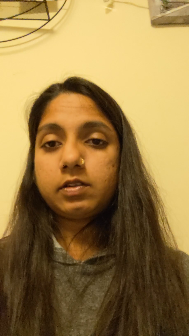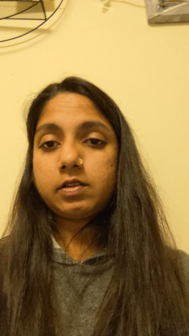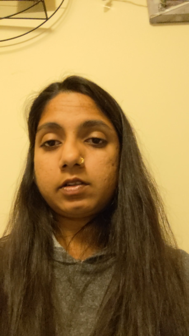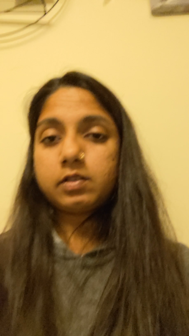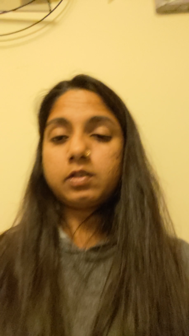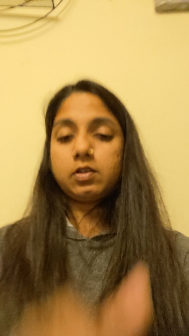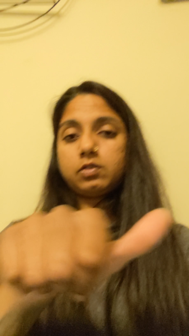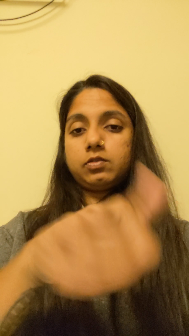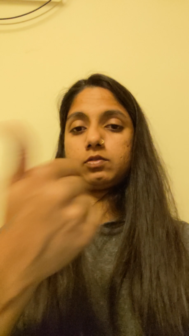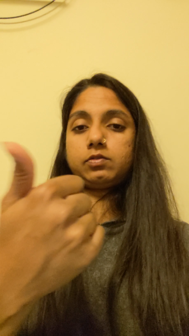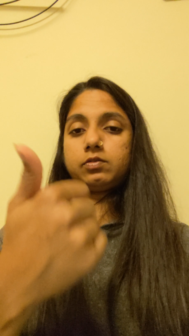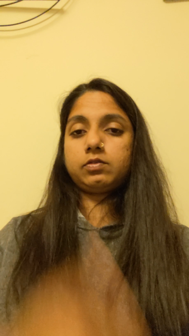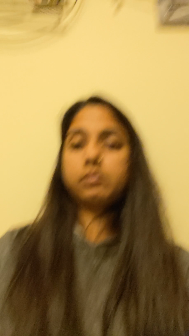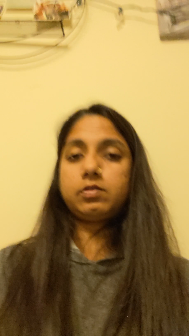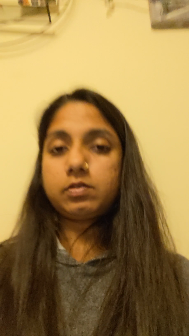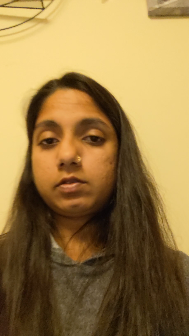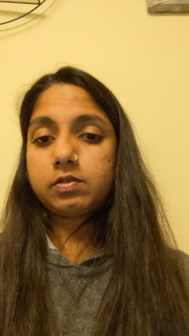other